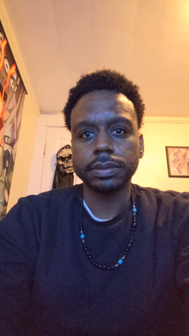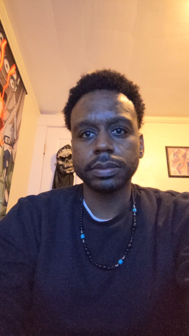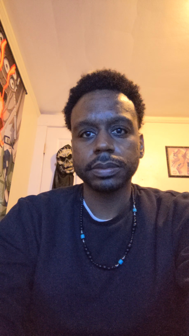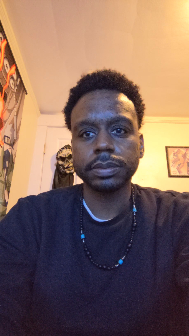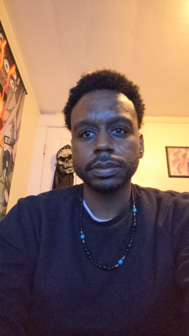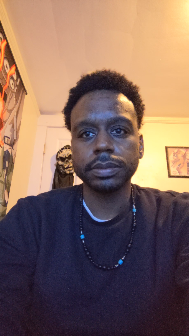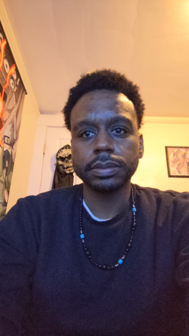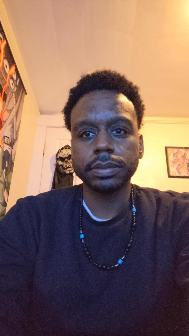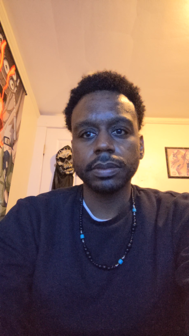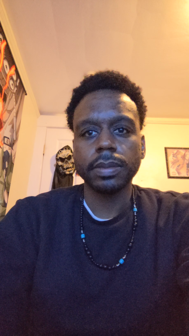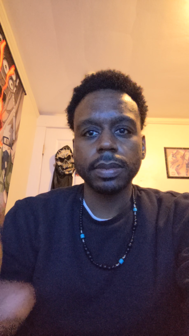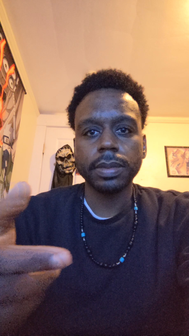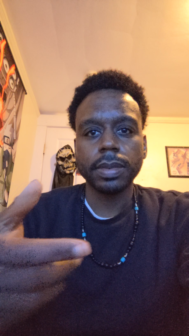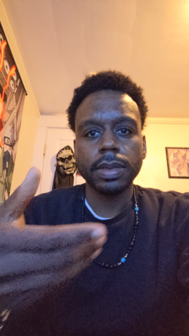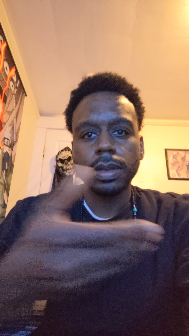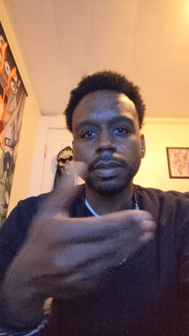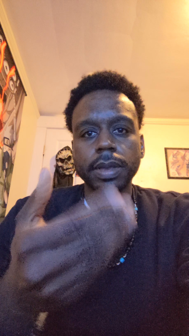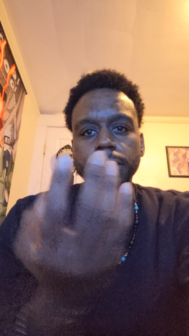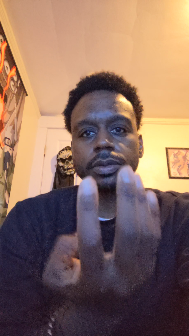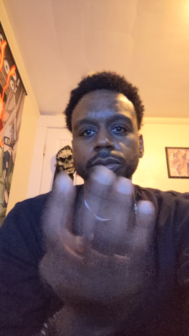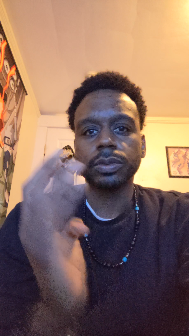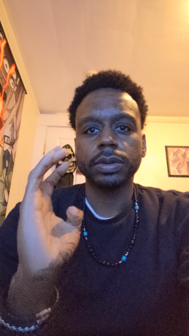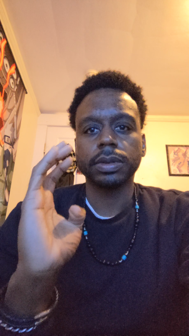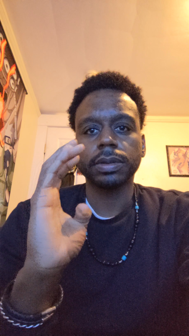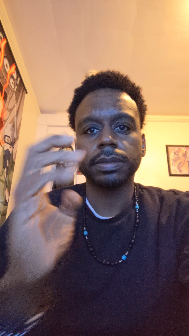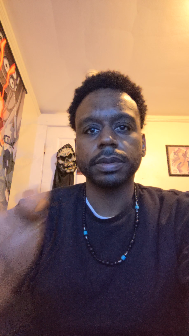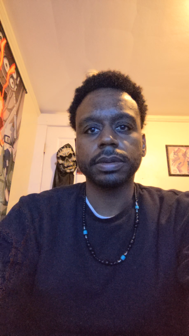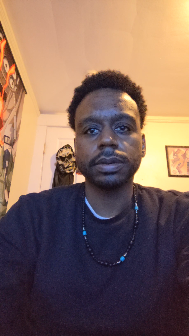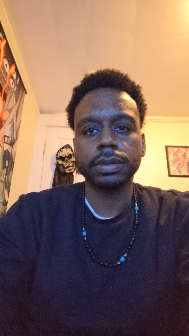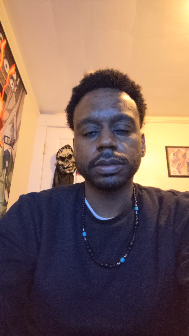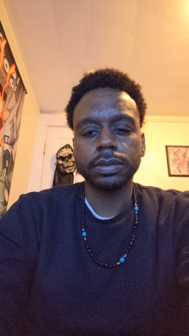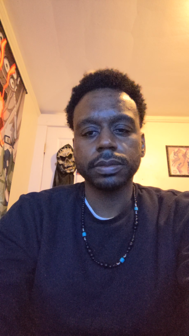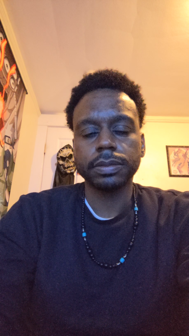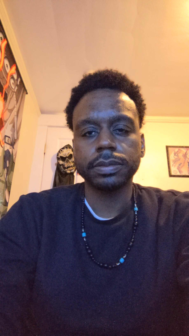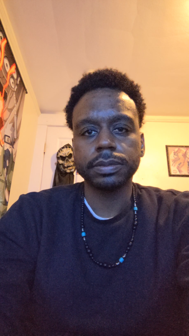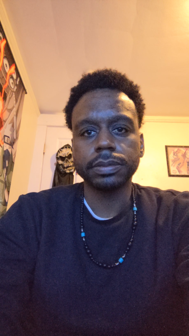crib